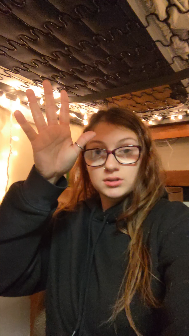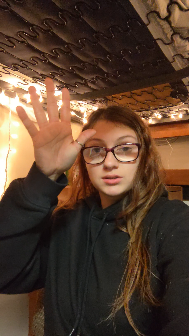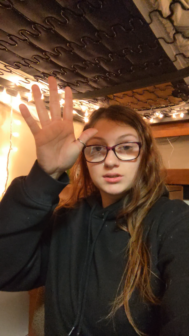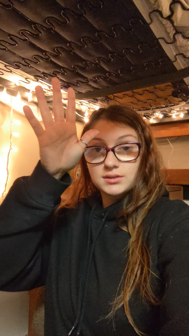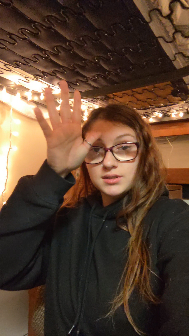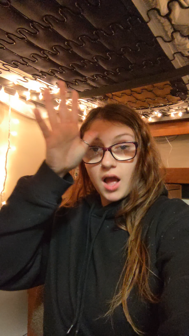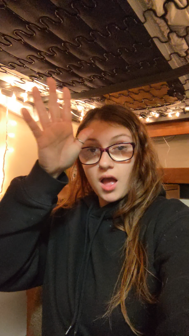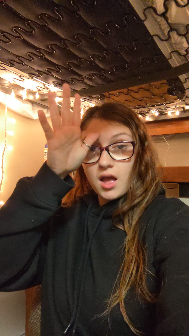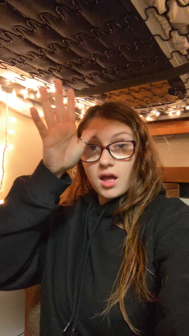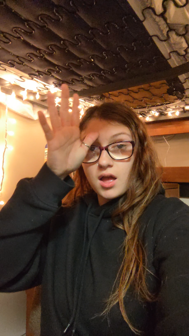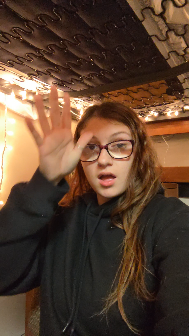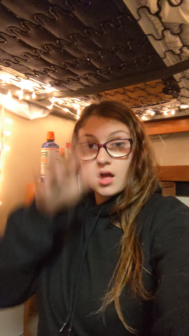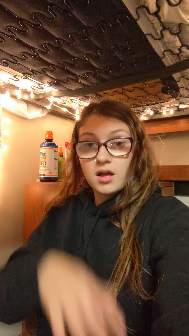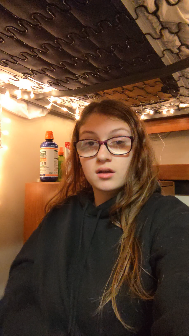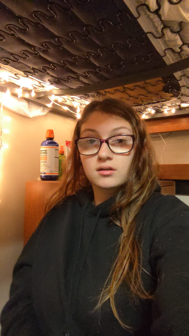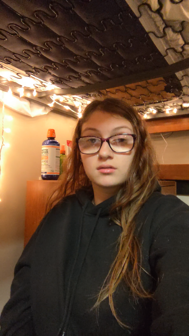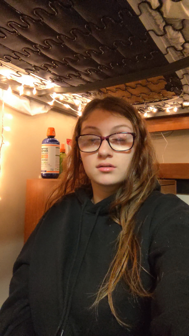daddy